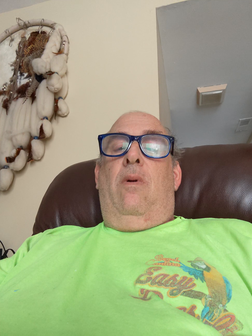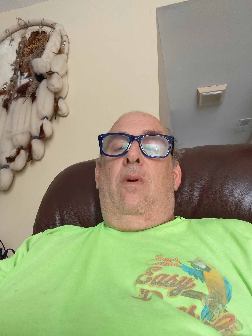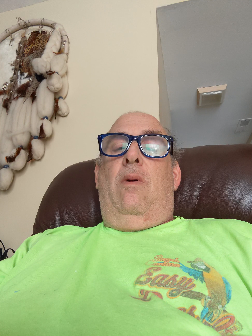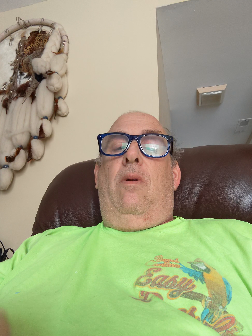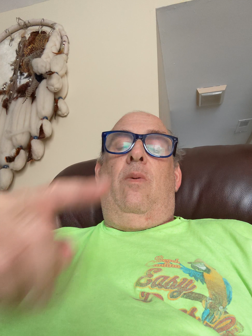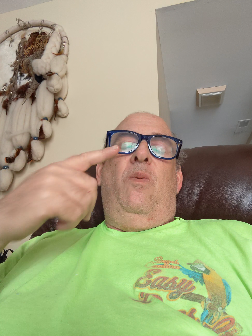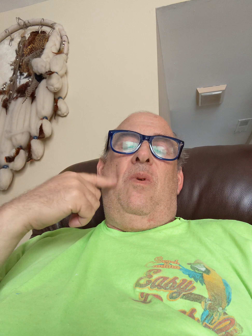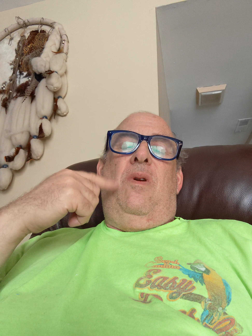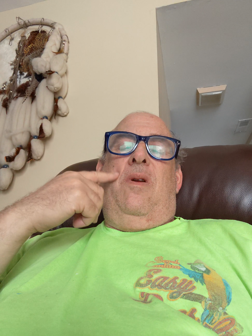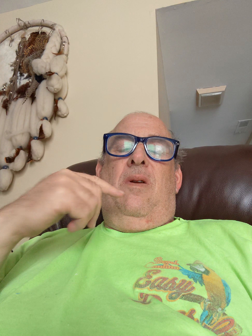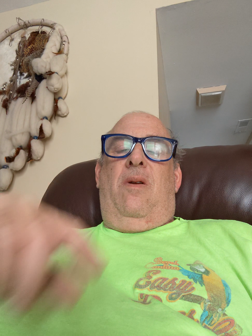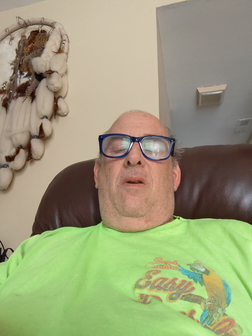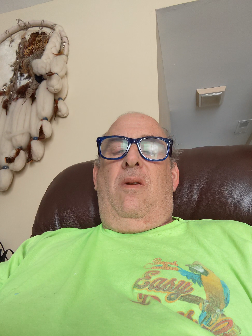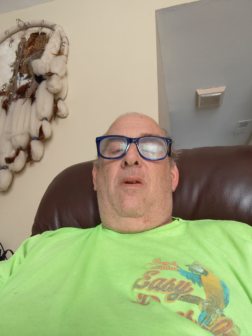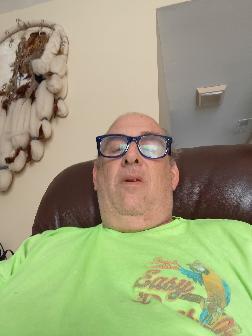cry